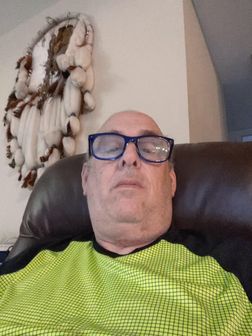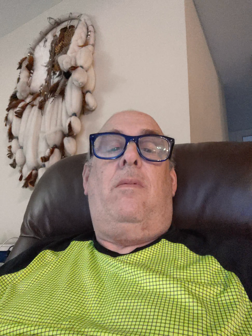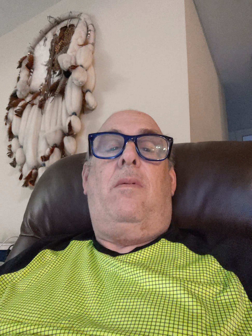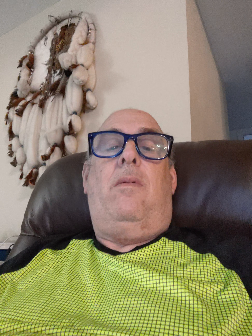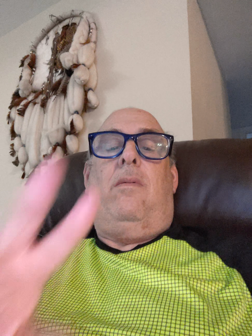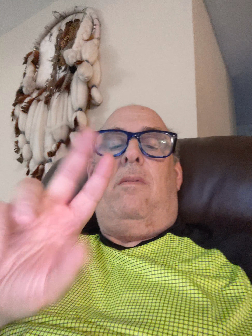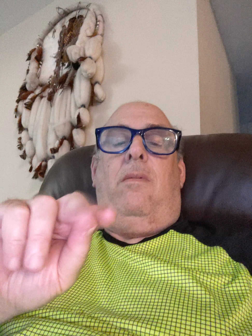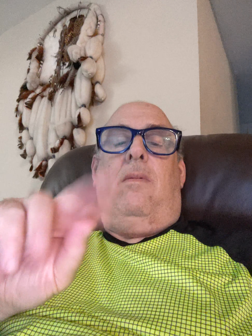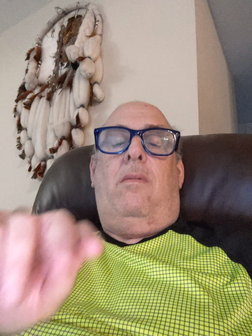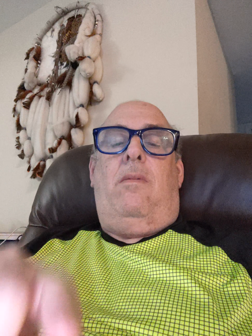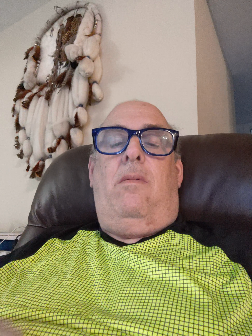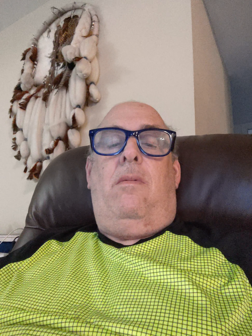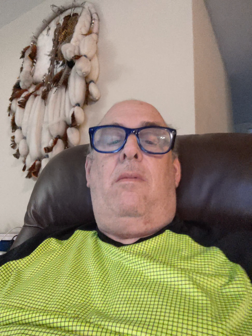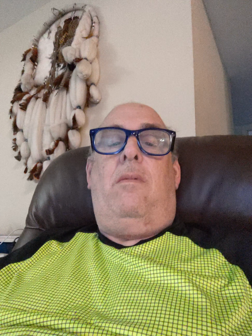no